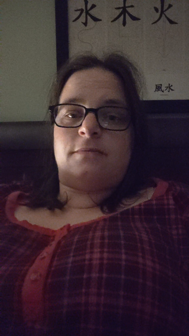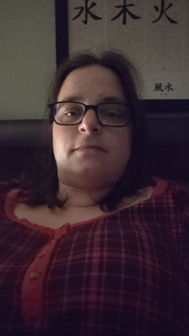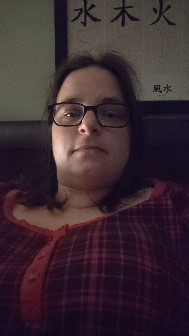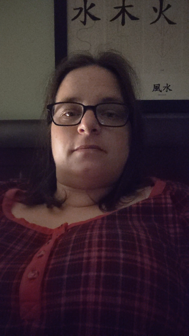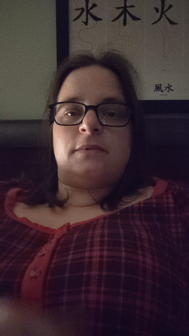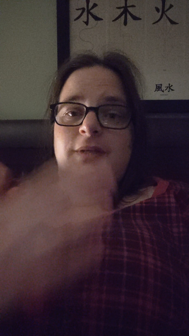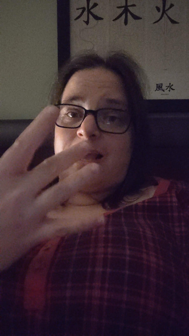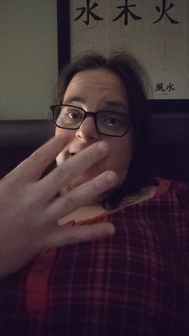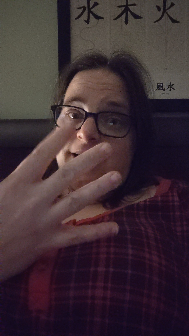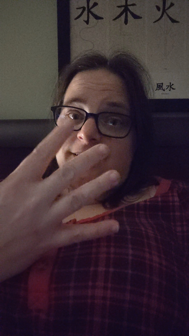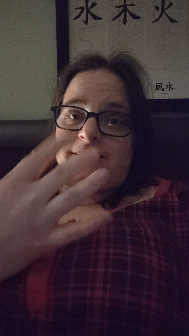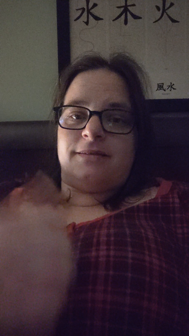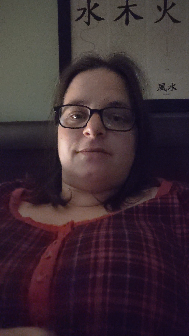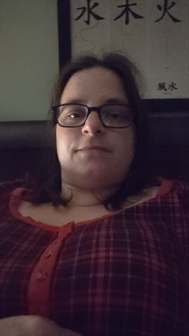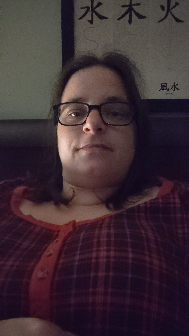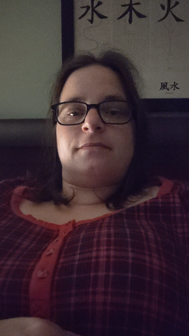hand